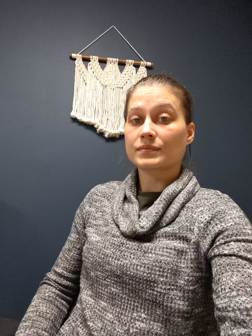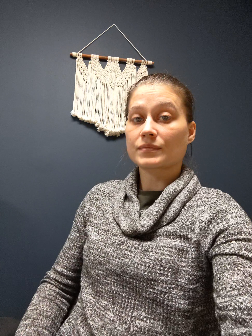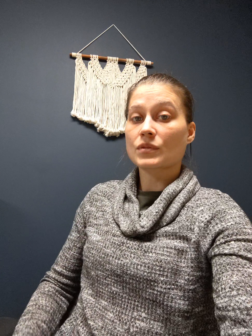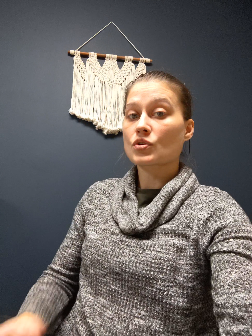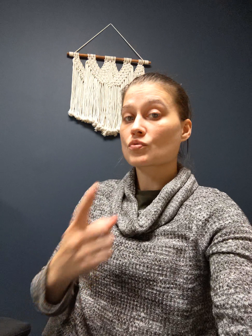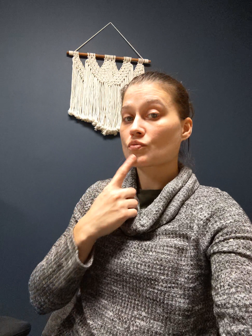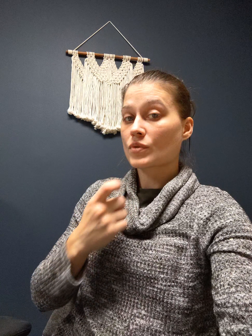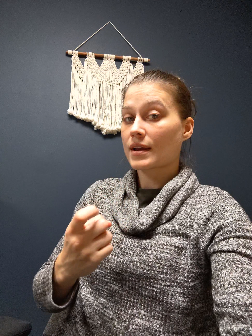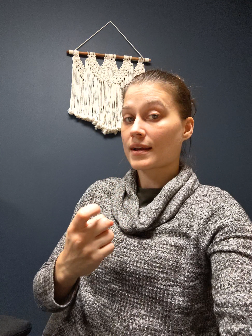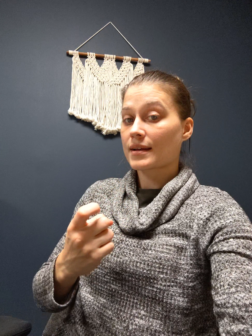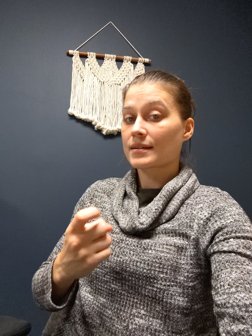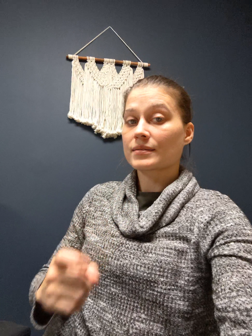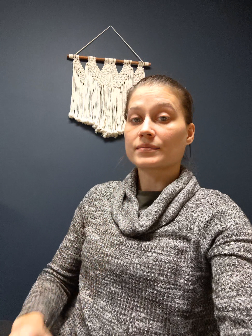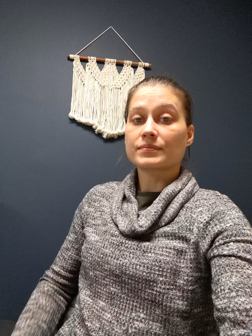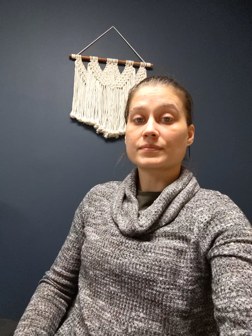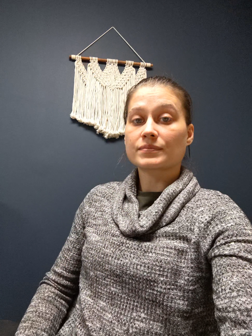red